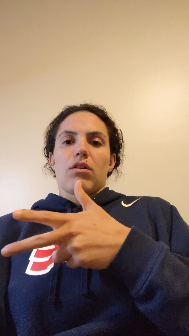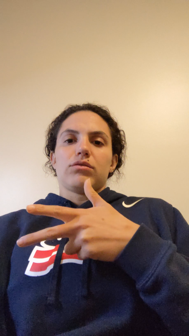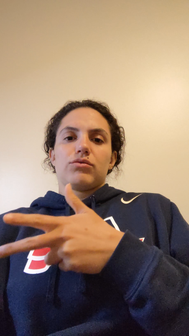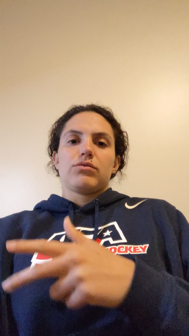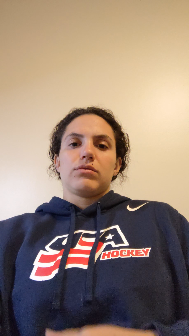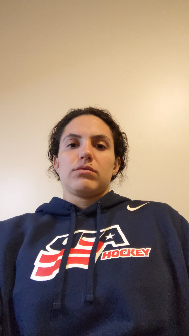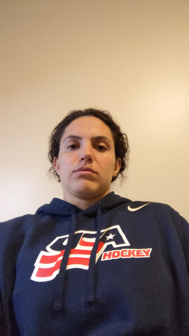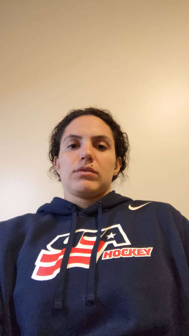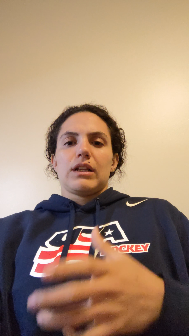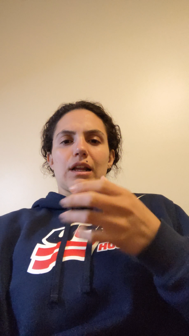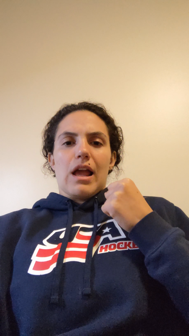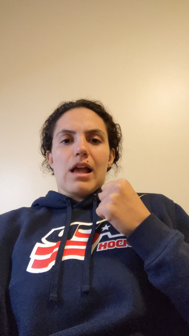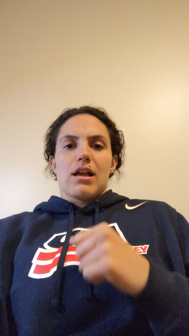get